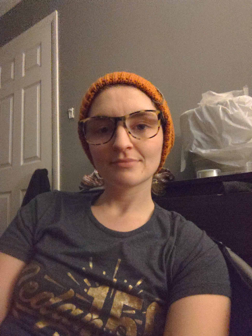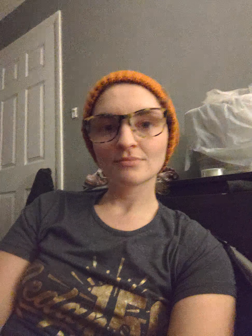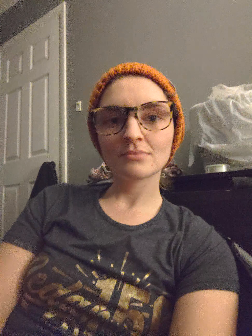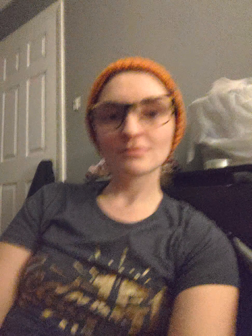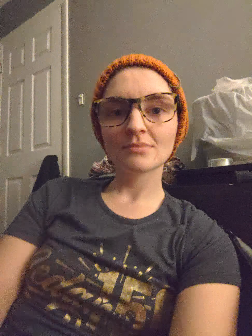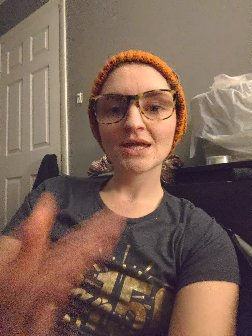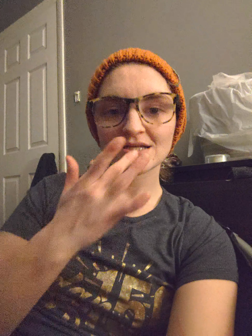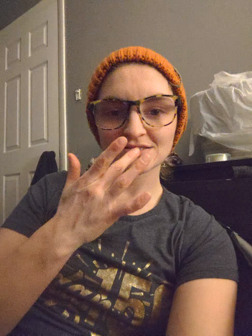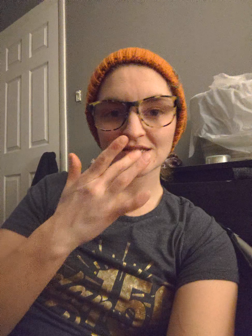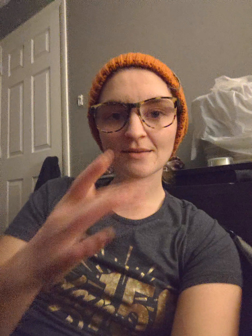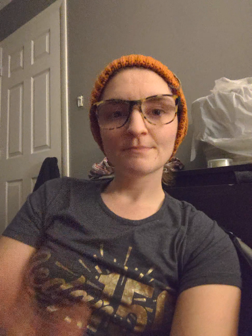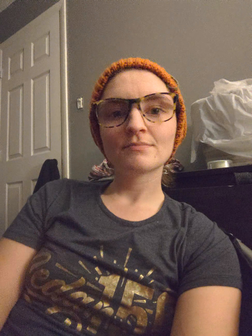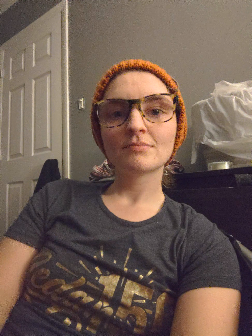taste